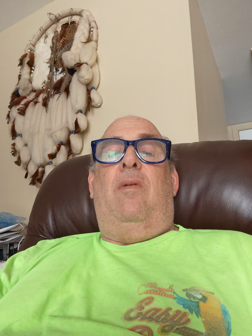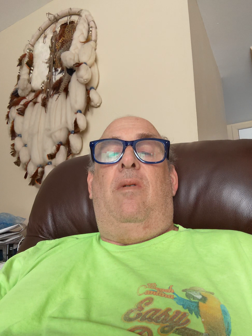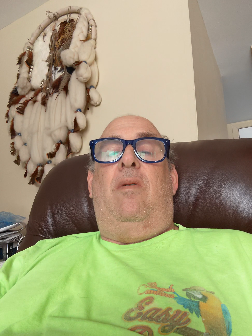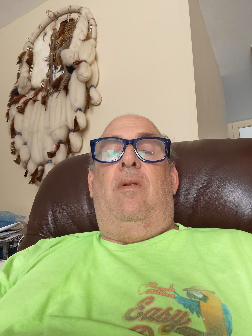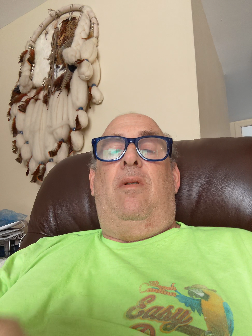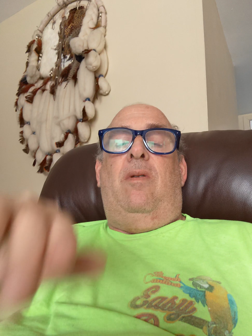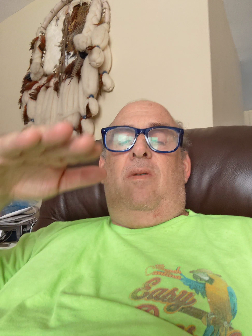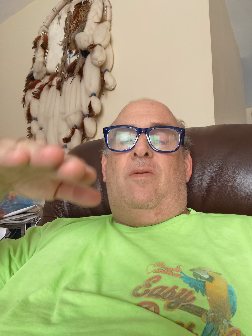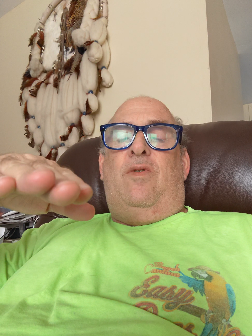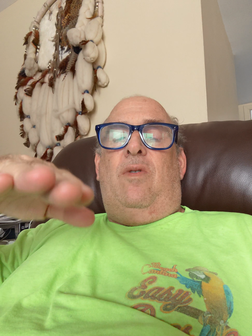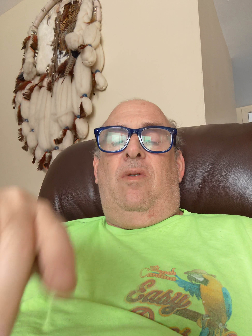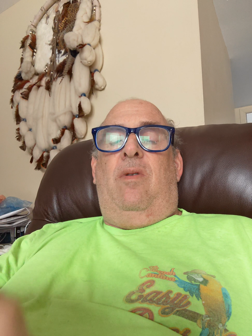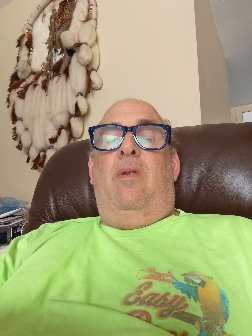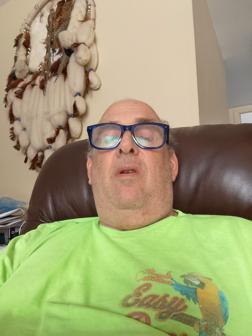child